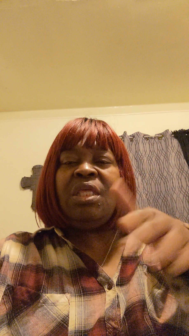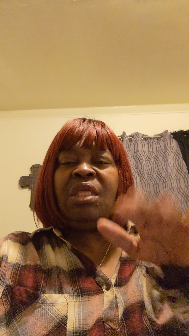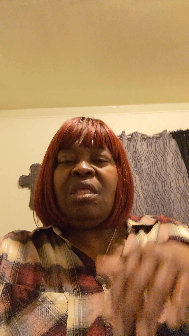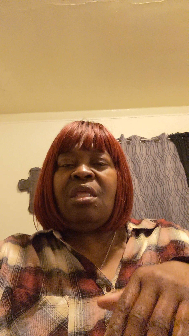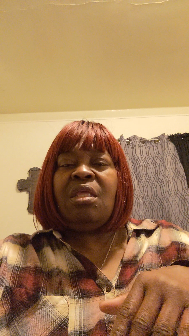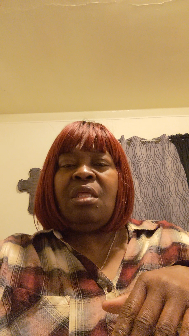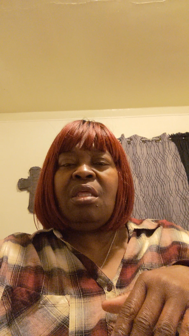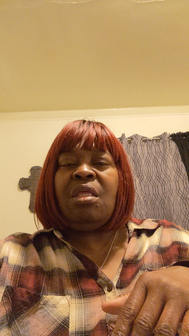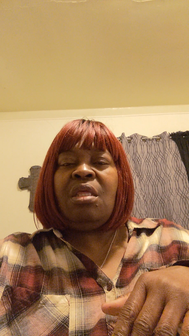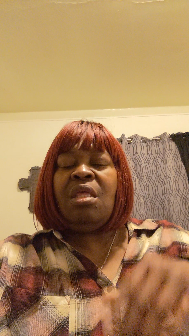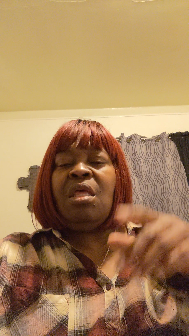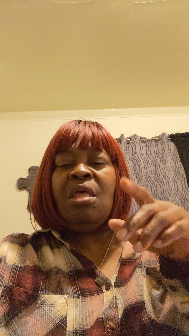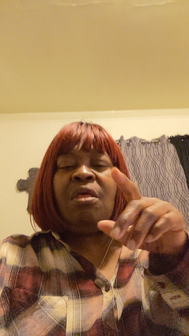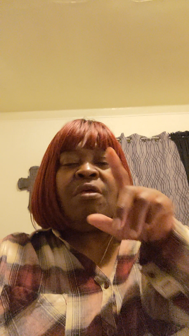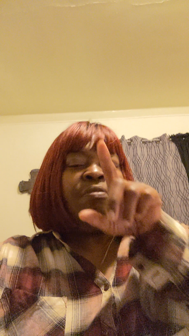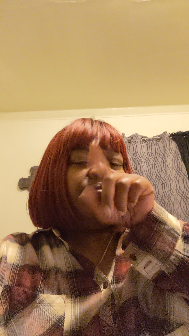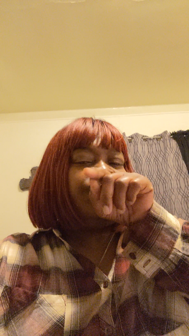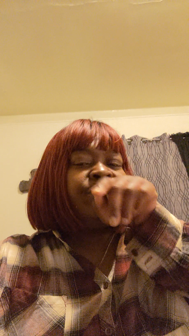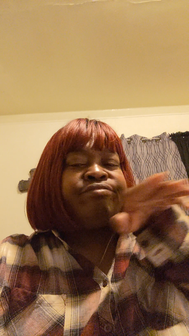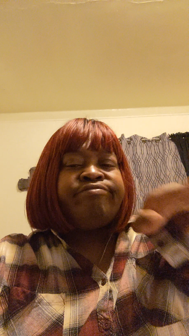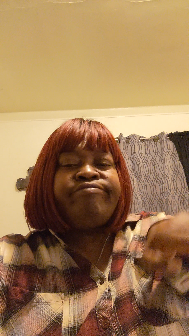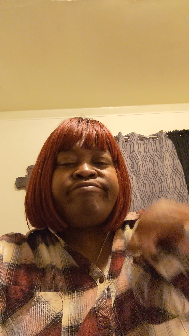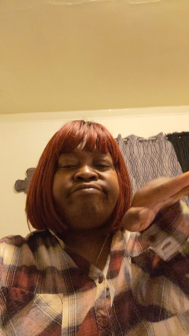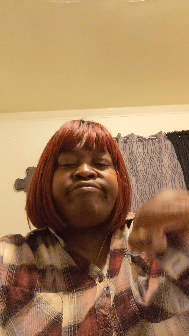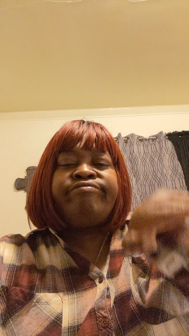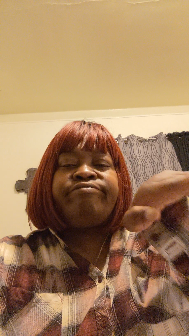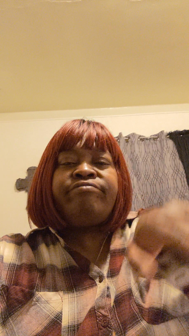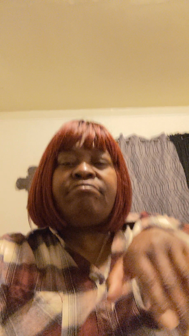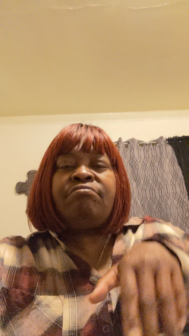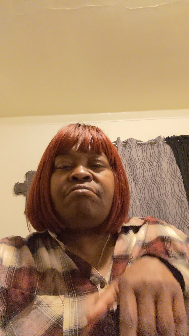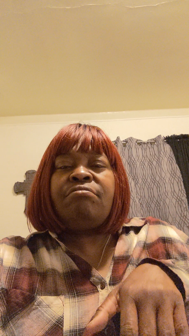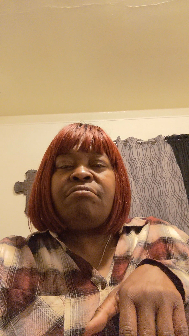penguin